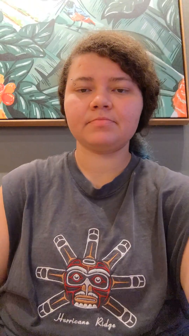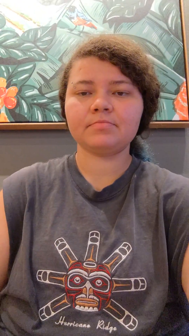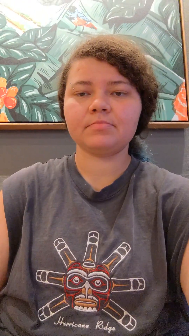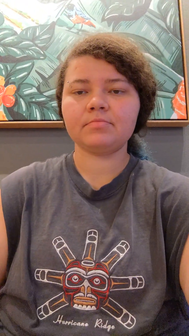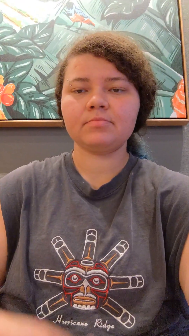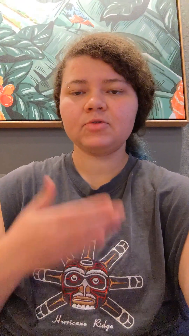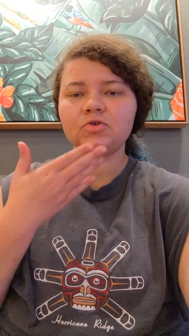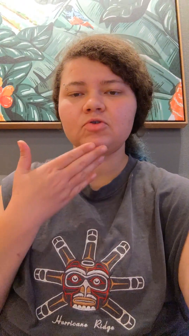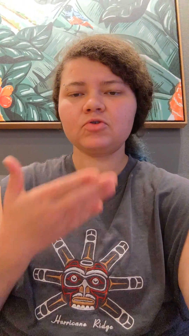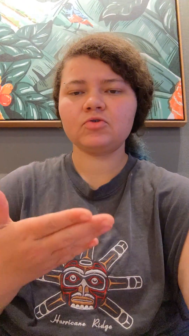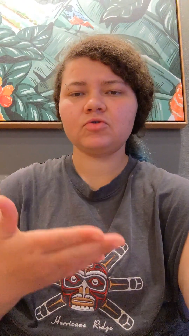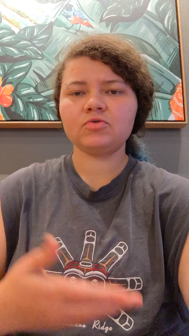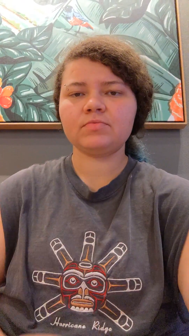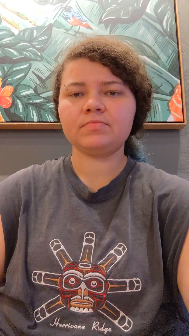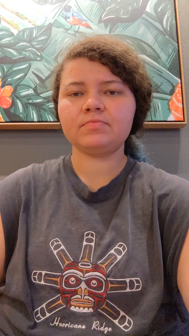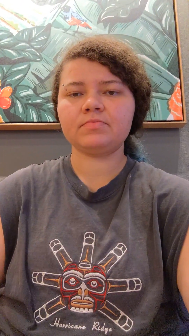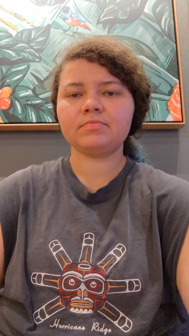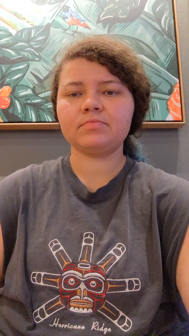good